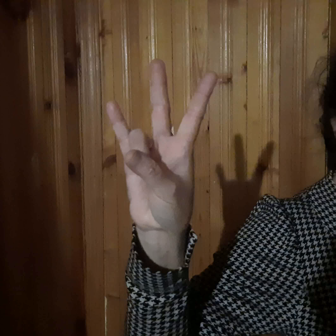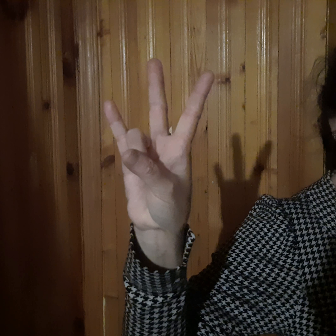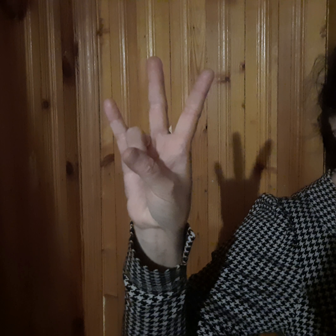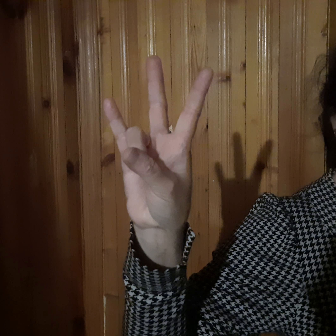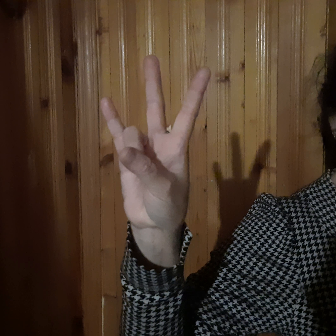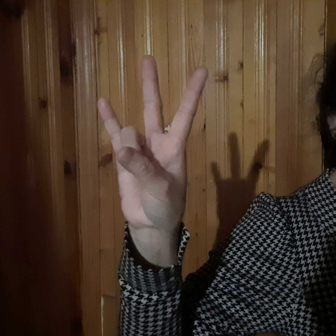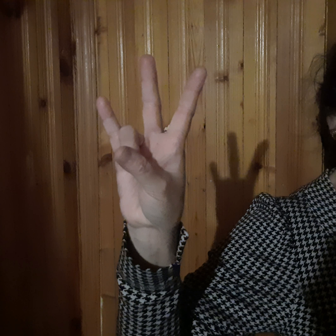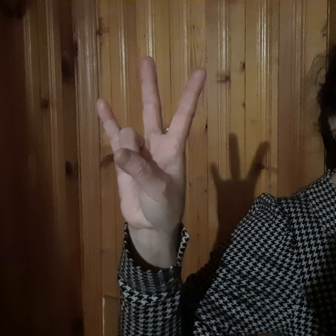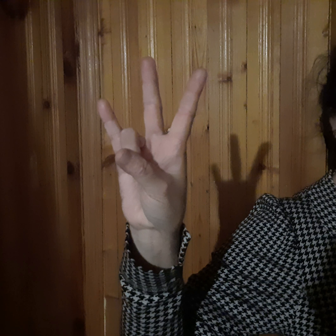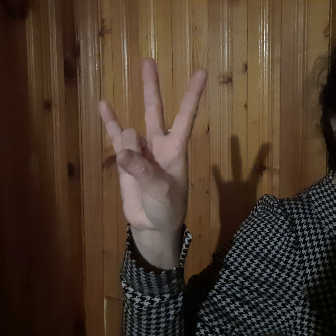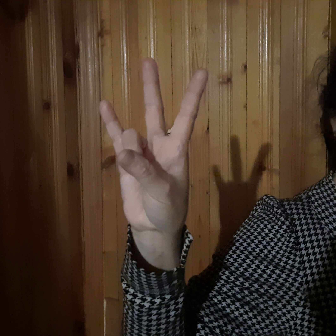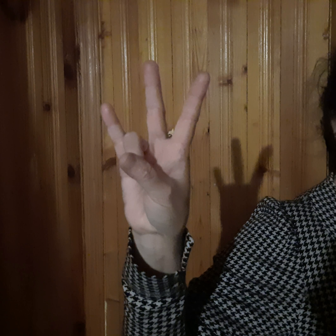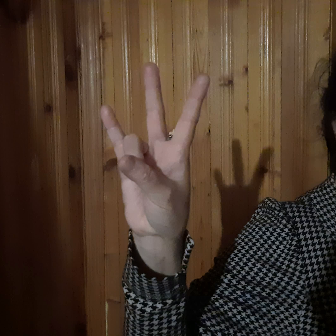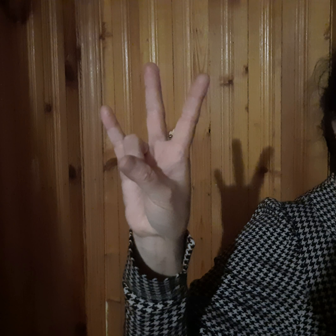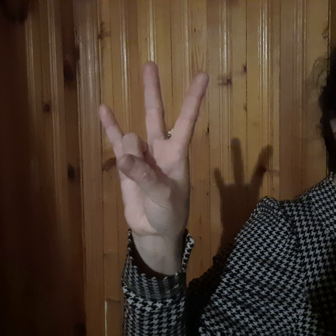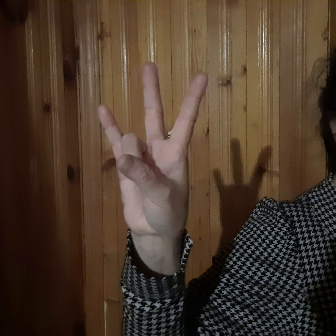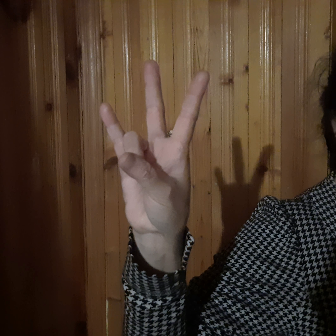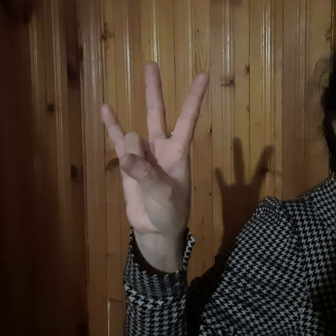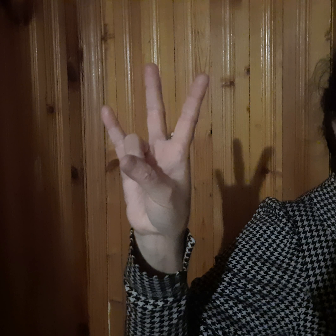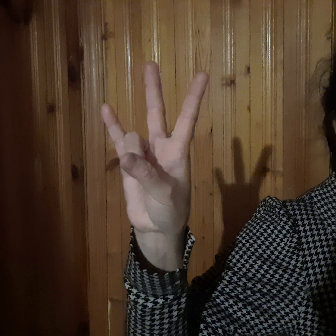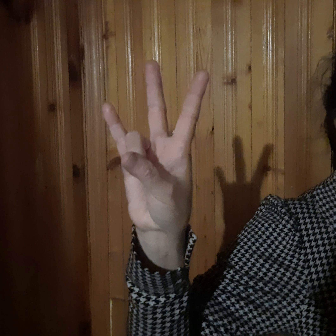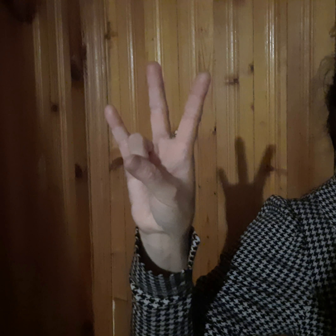Н